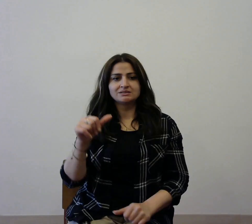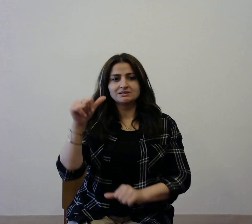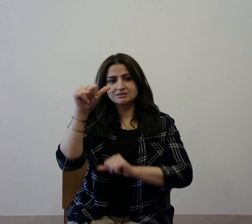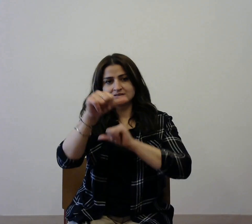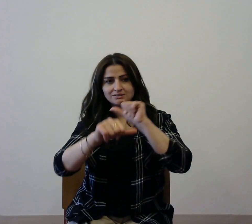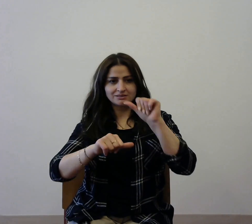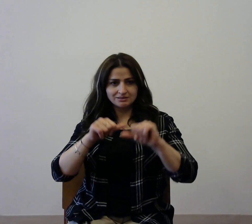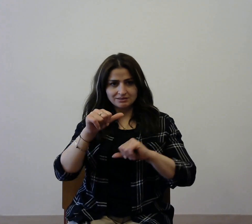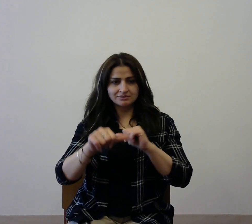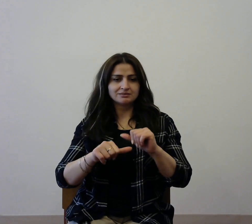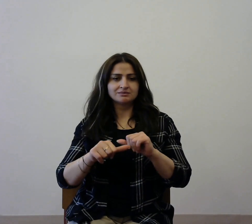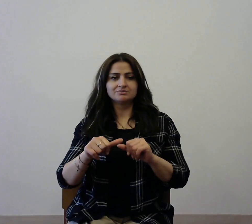il